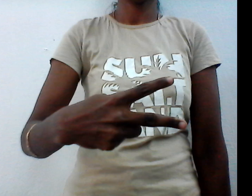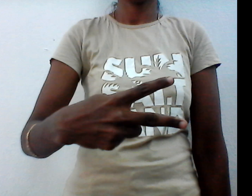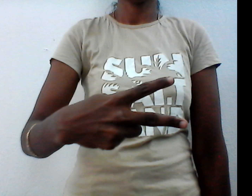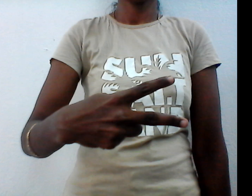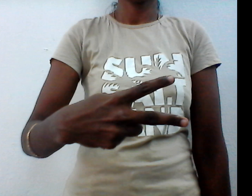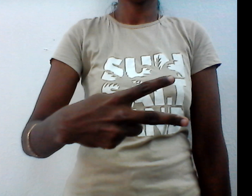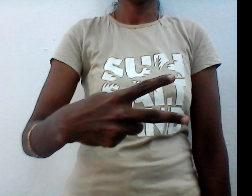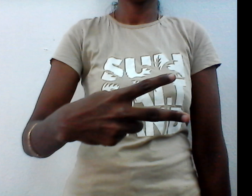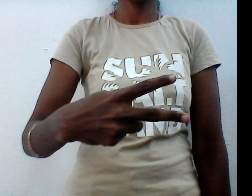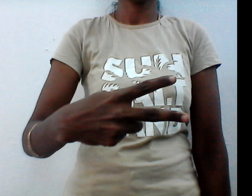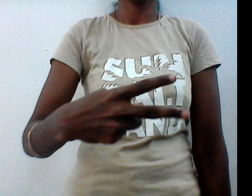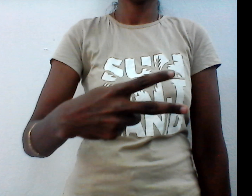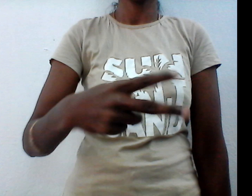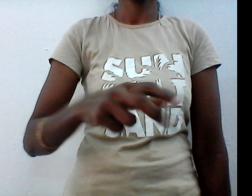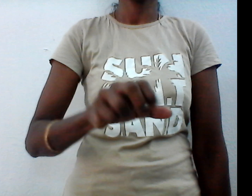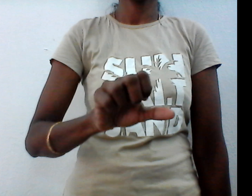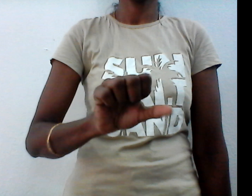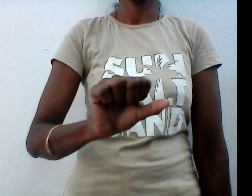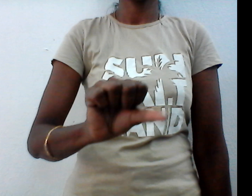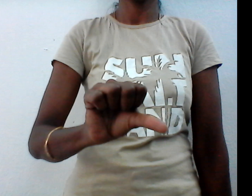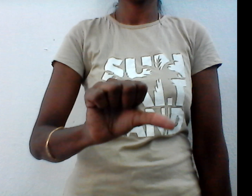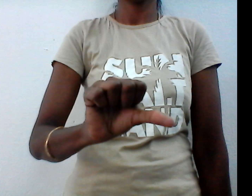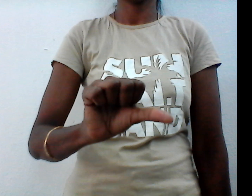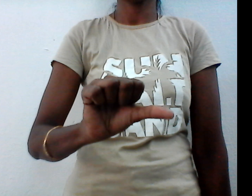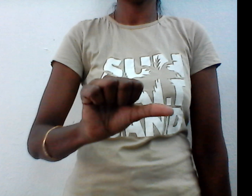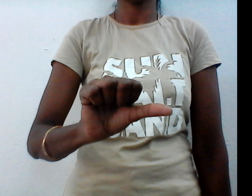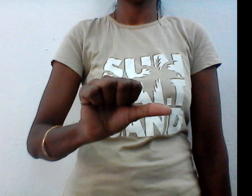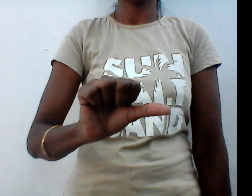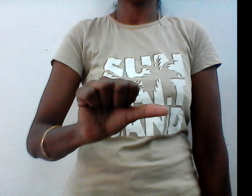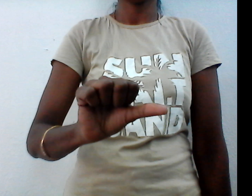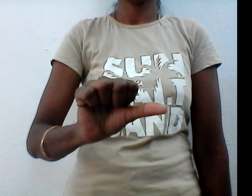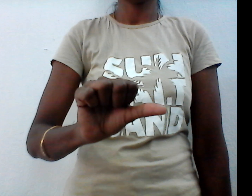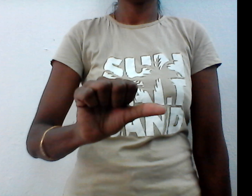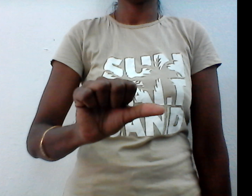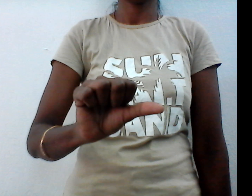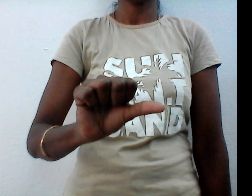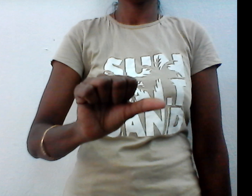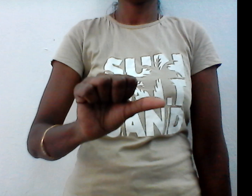ഐ